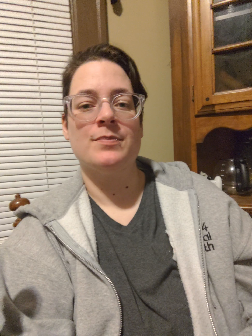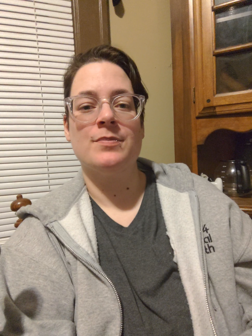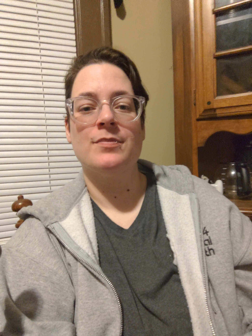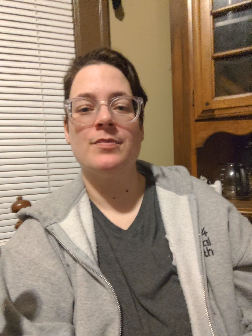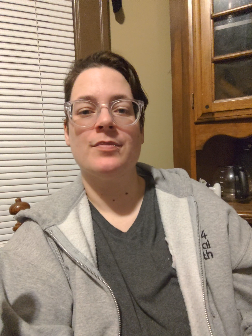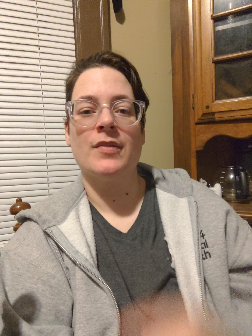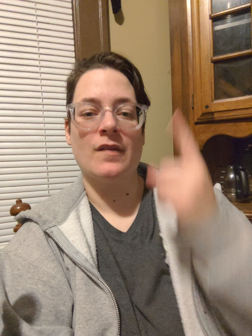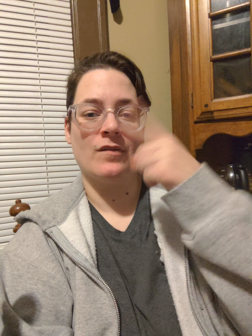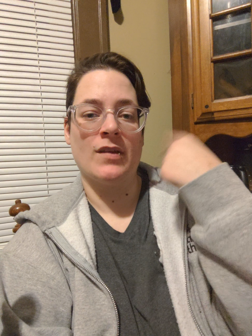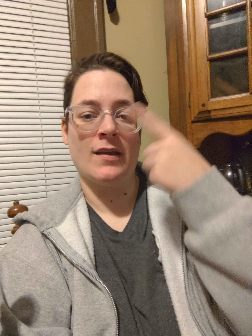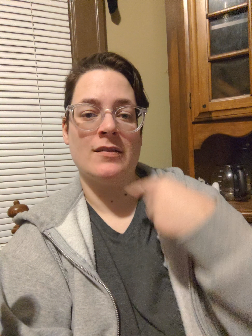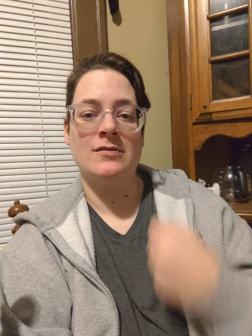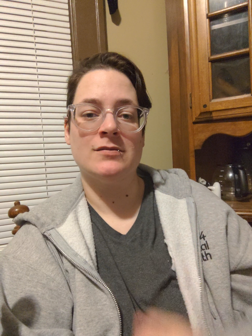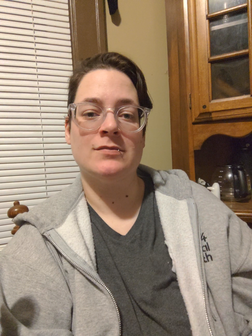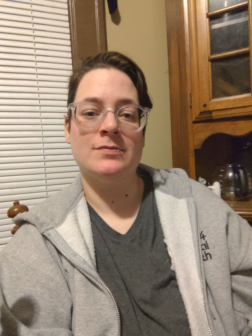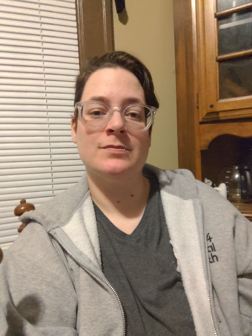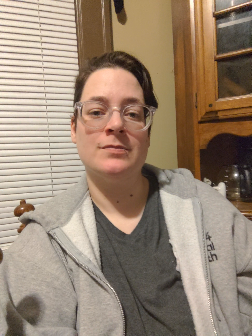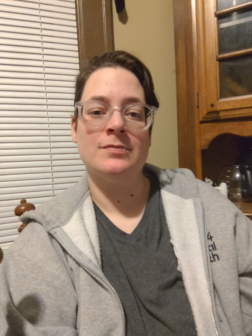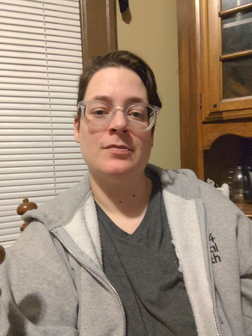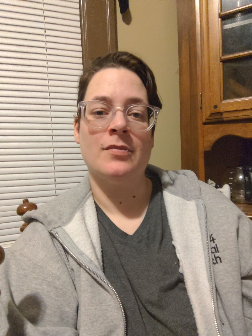face